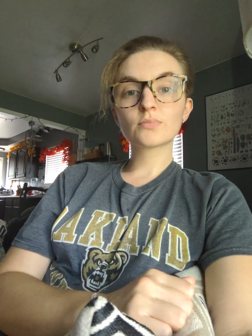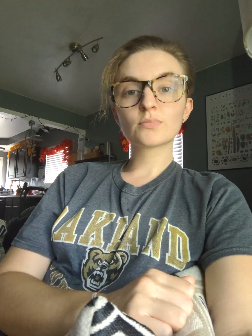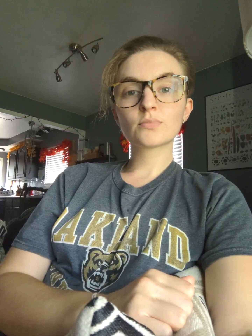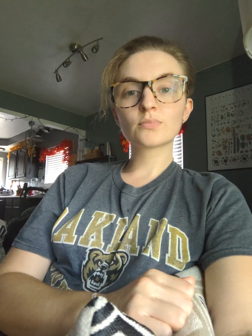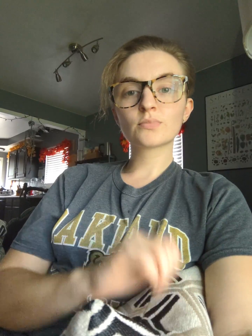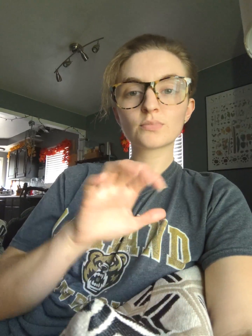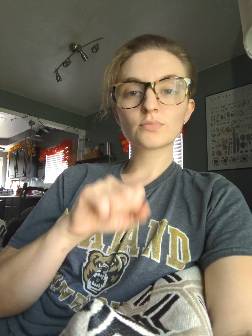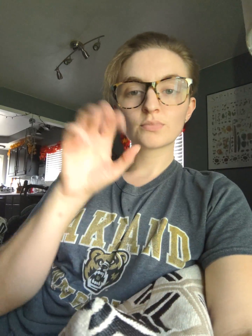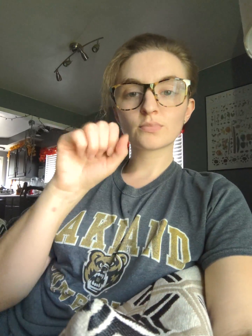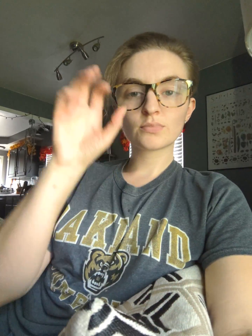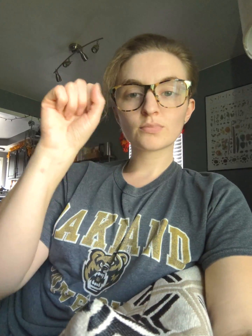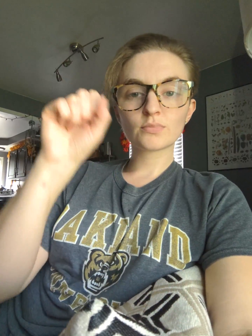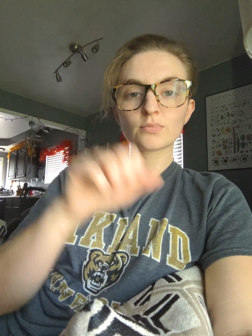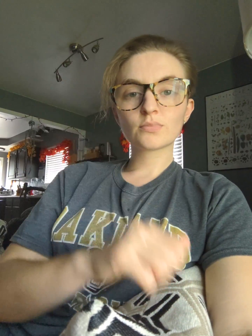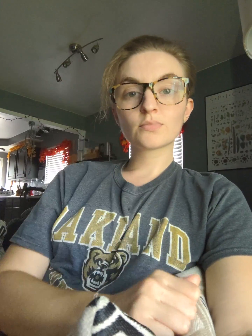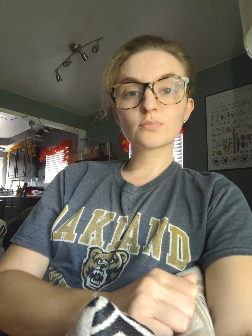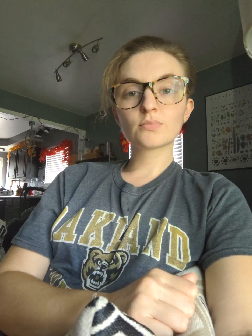ladder